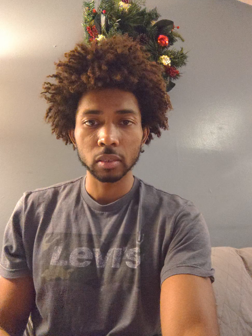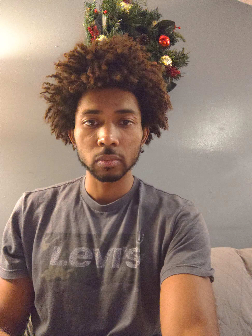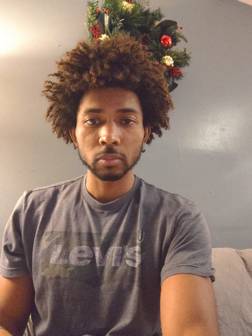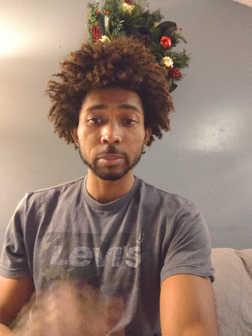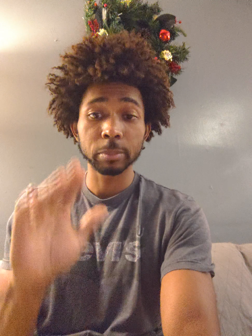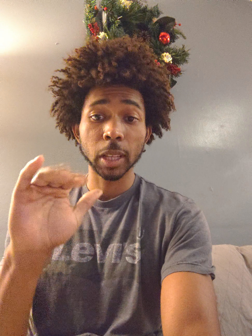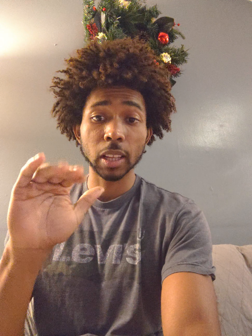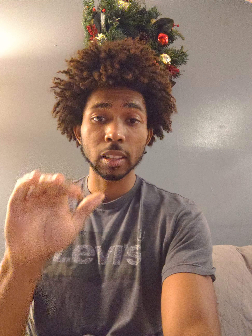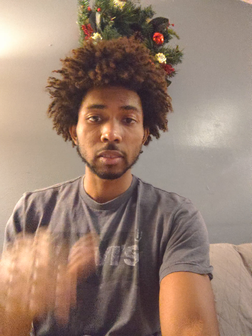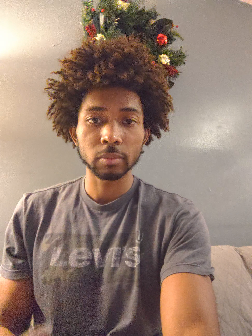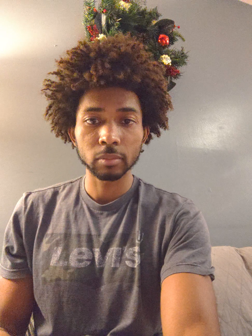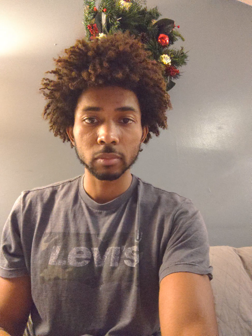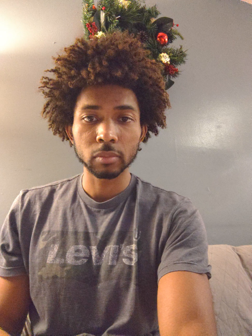bye